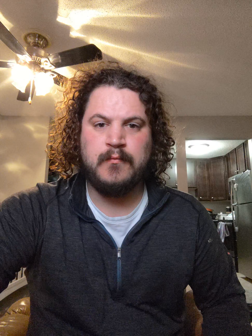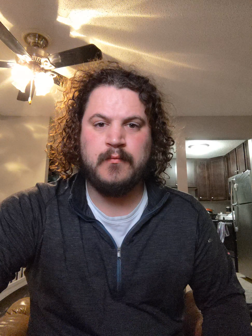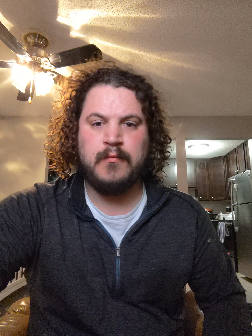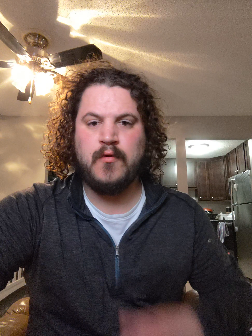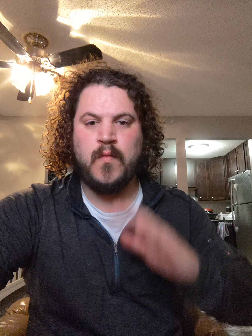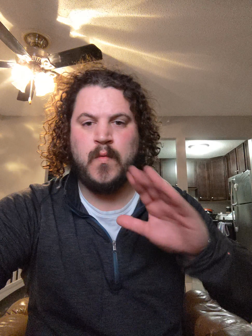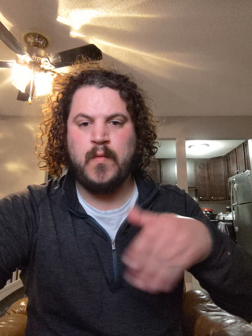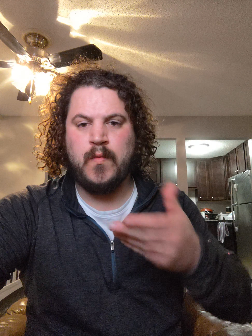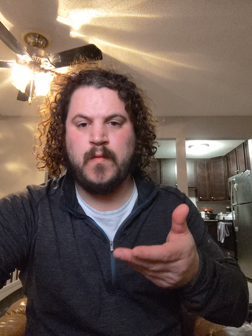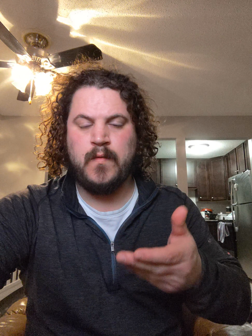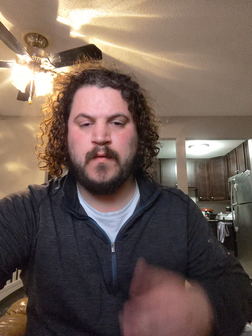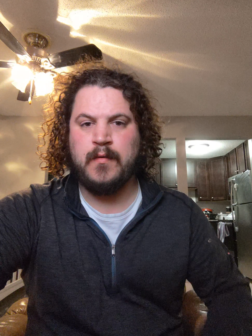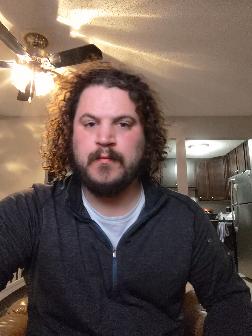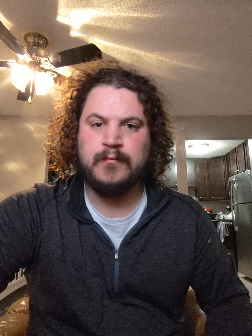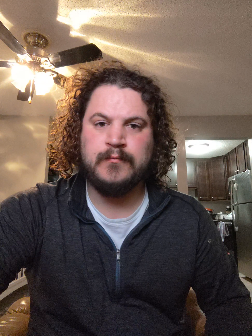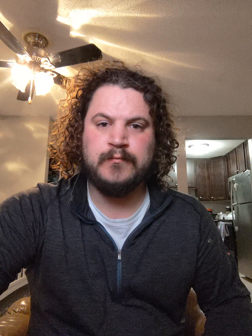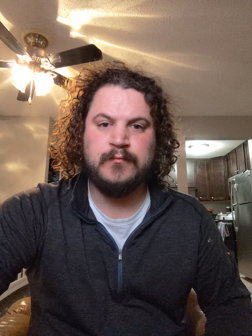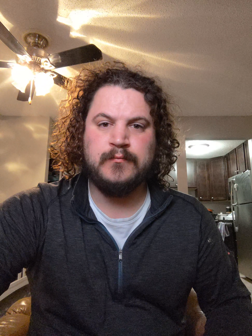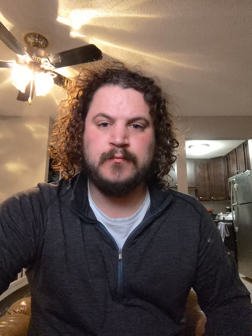all